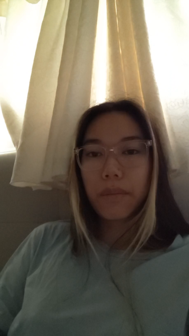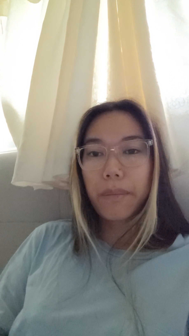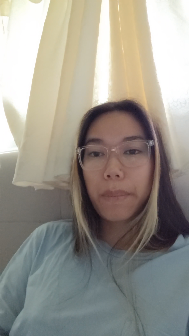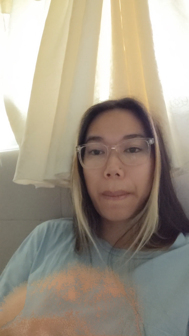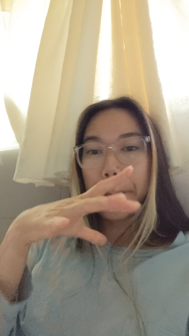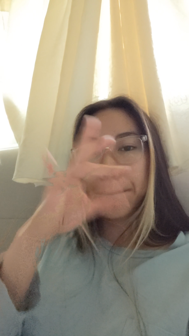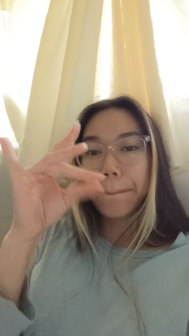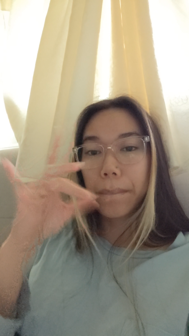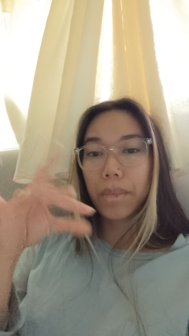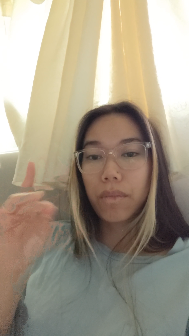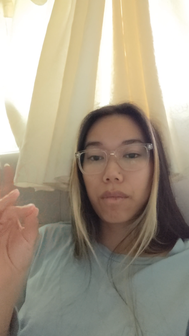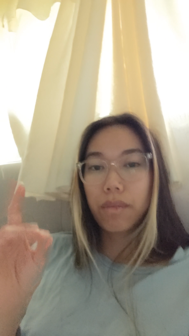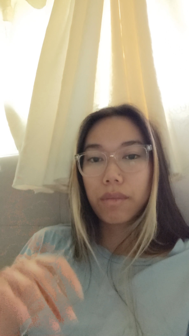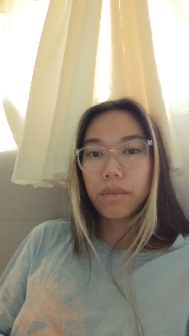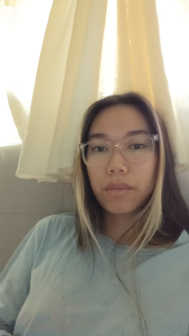choose